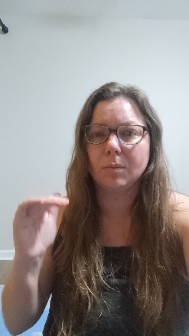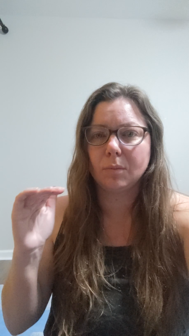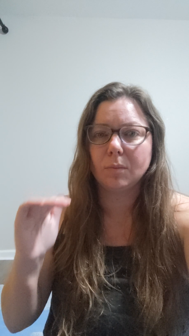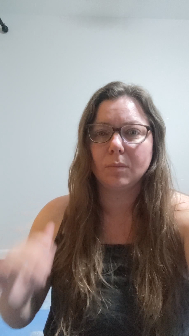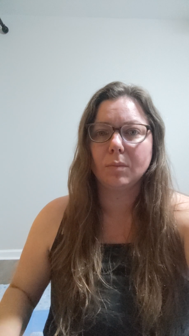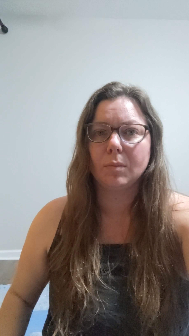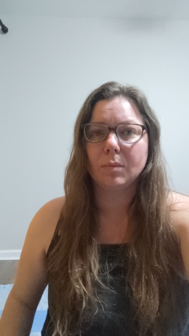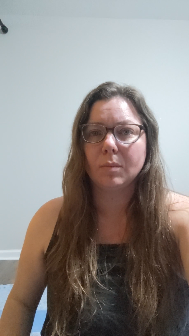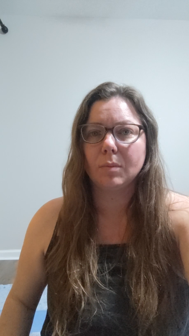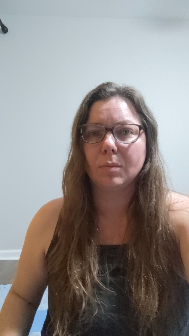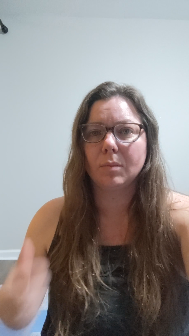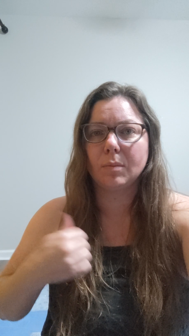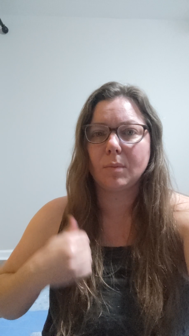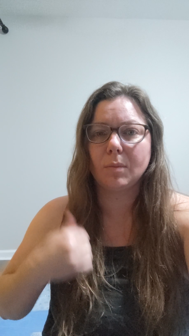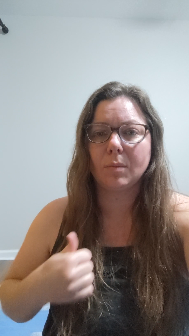bathtub